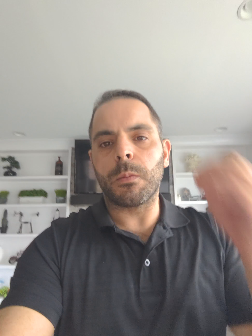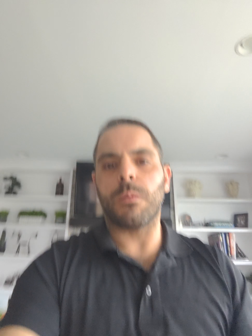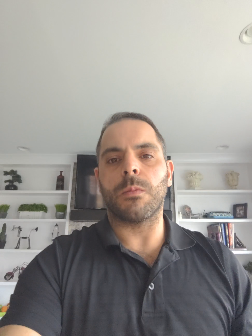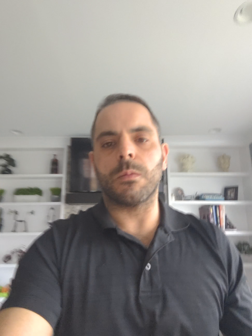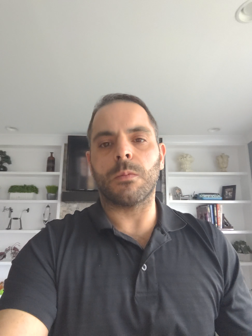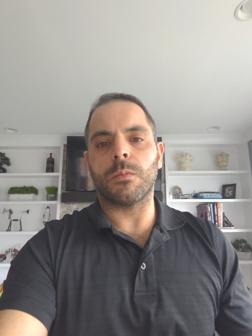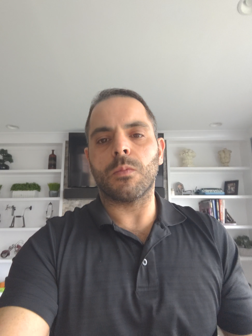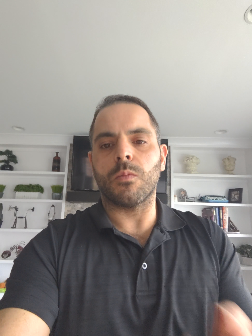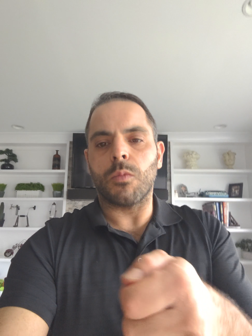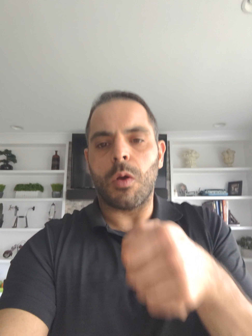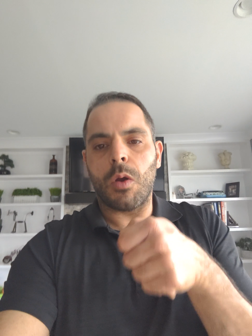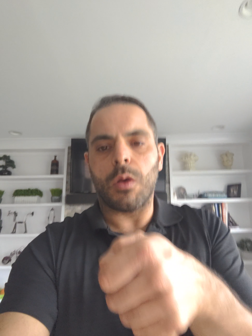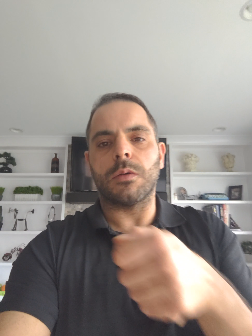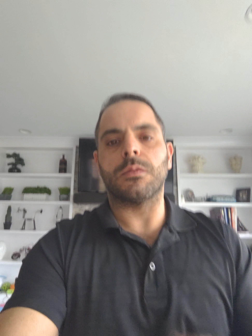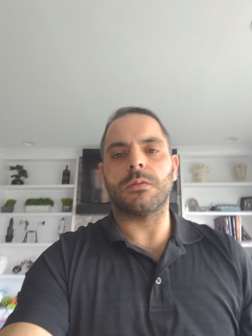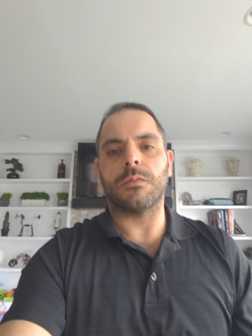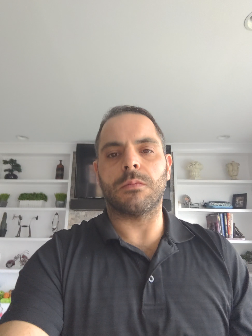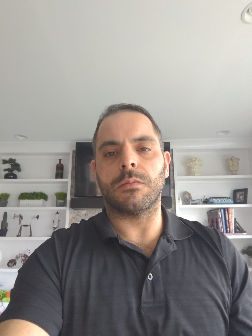drawer